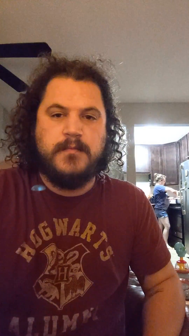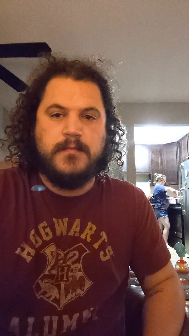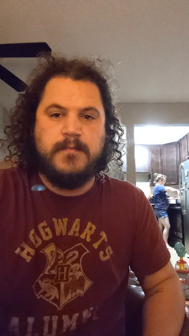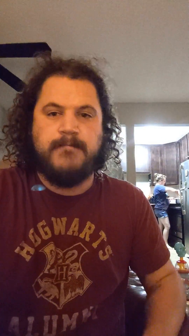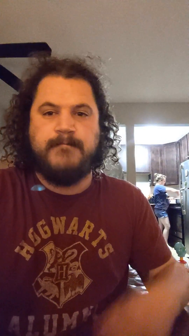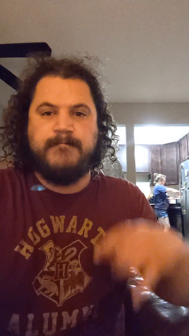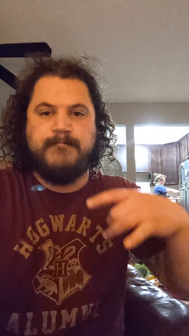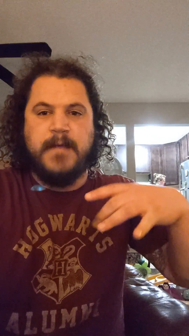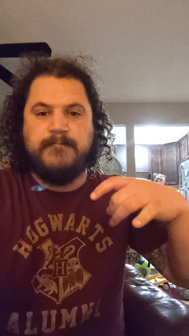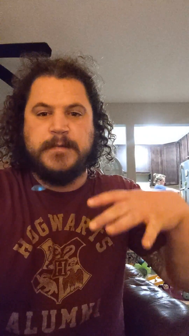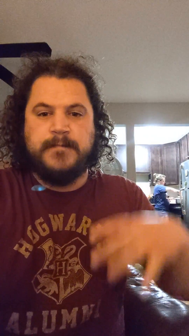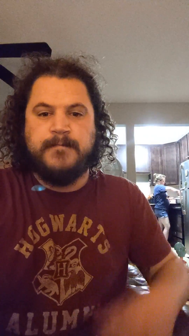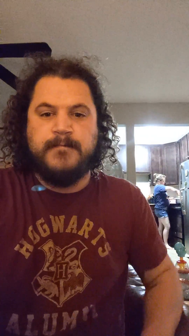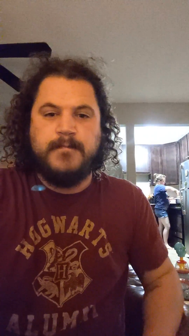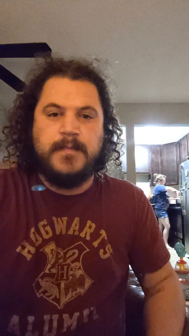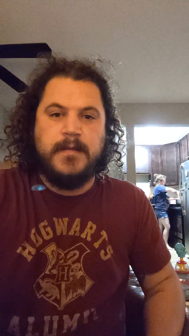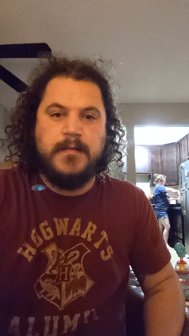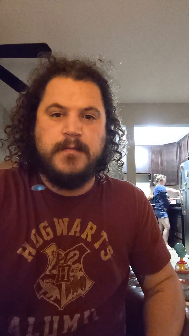pumpkin